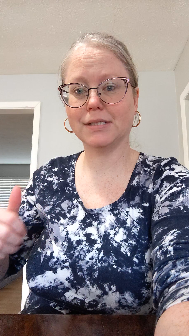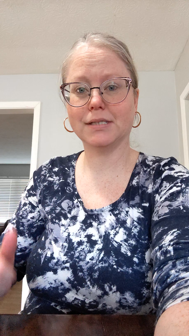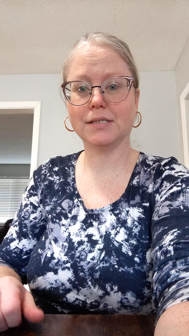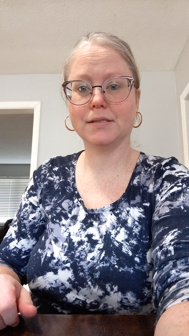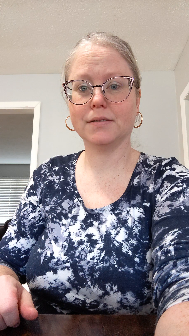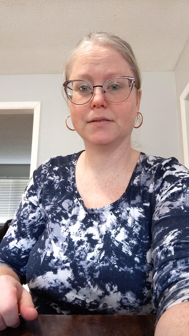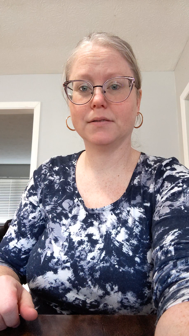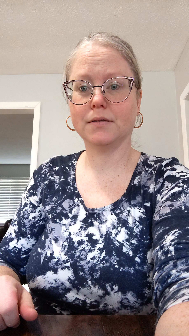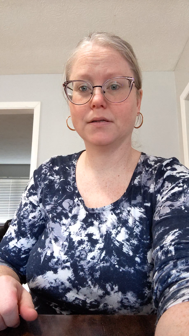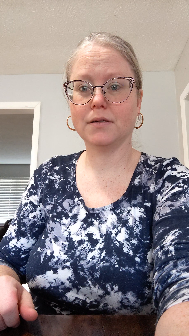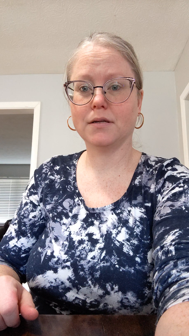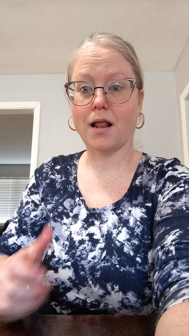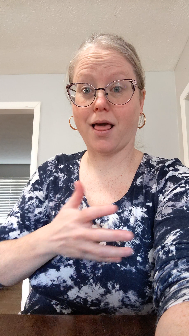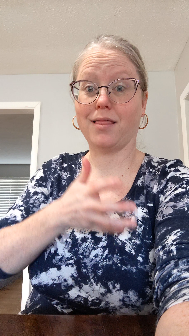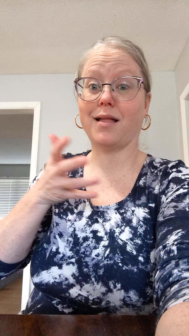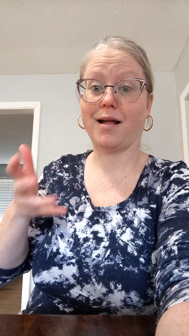a lot